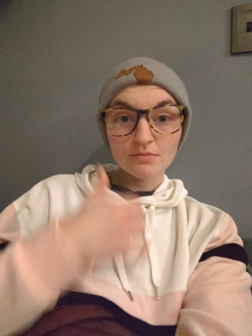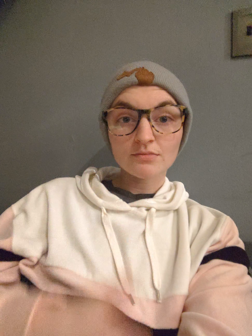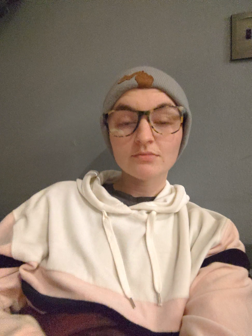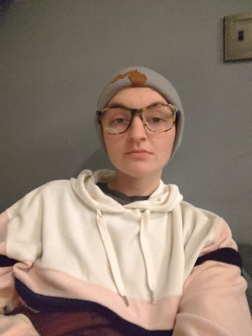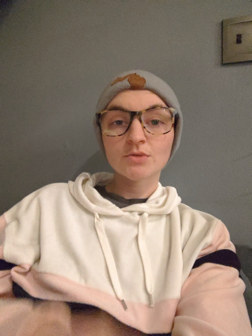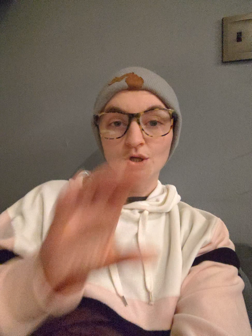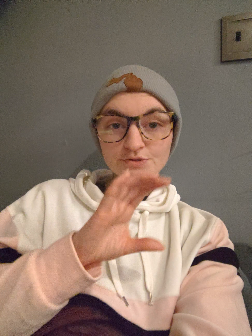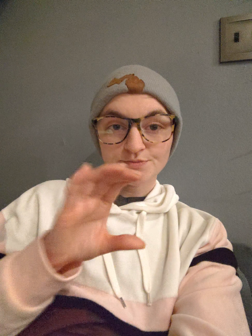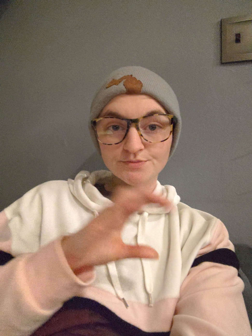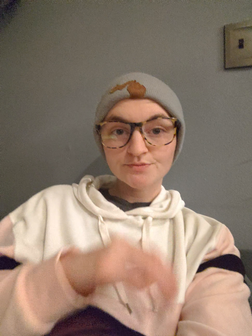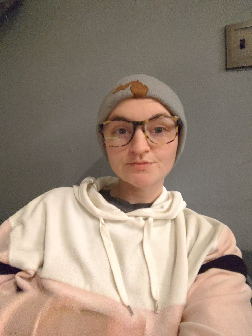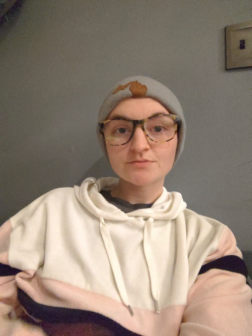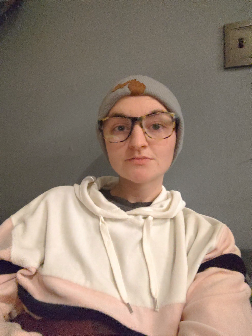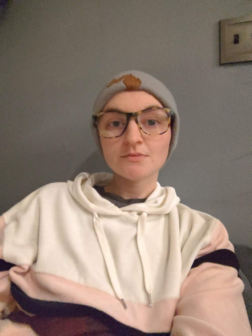chocolate